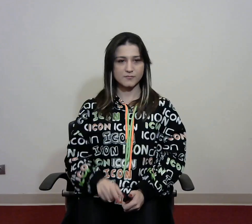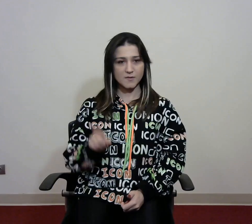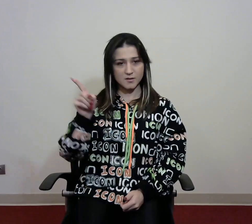onun